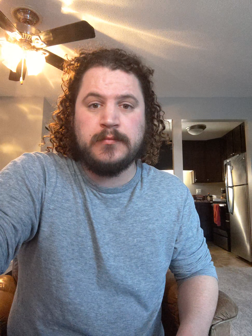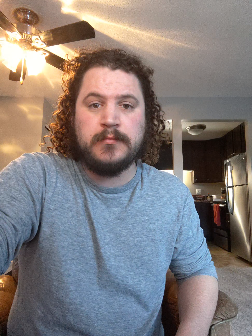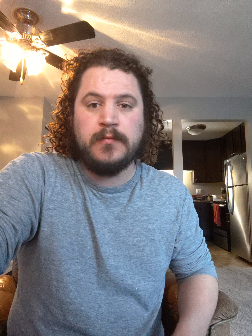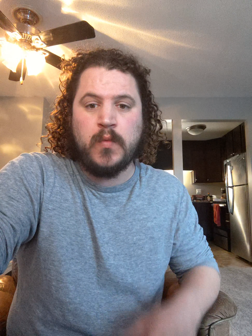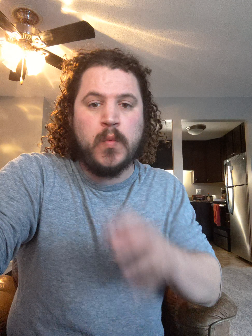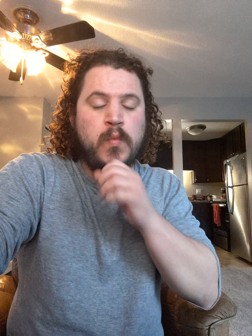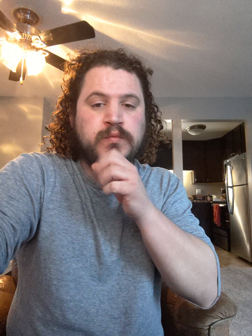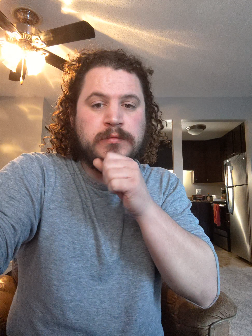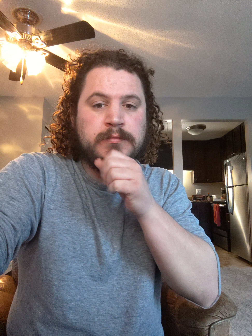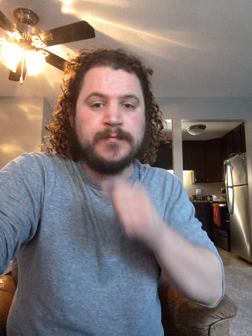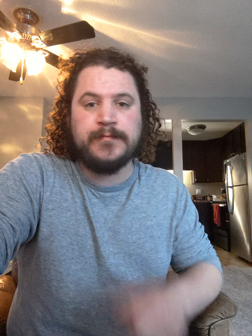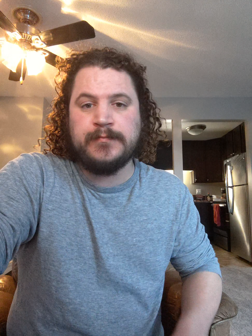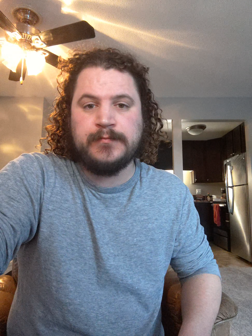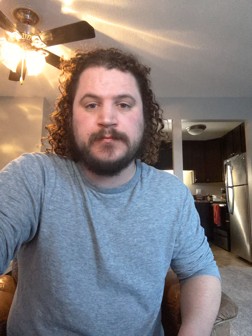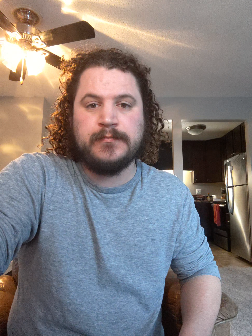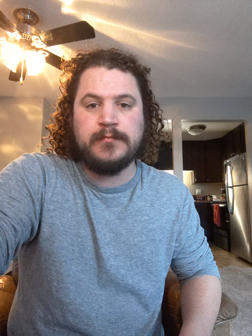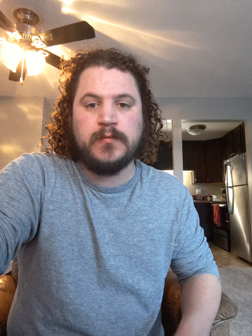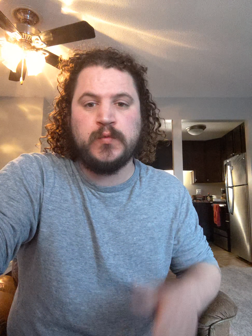orange